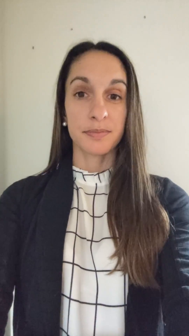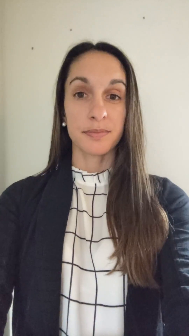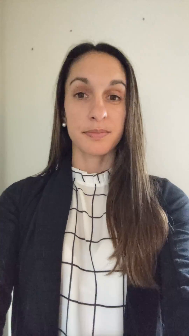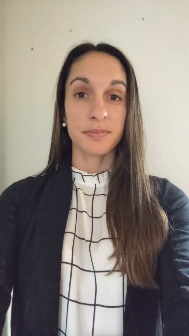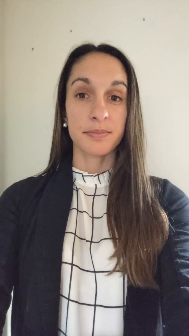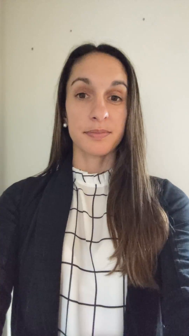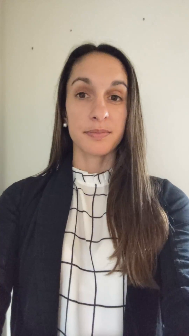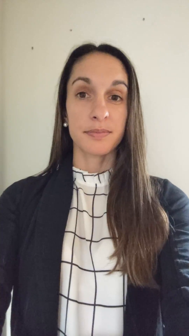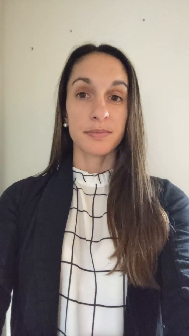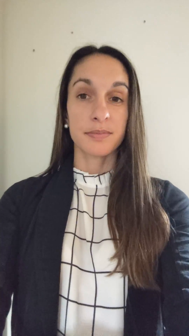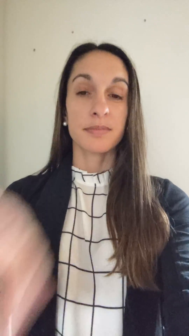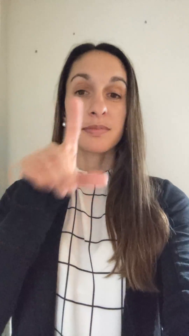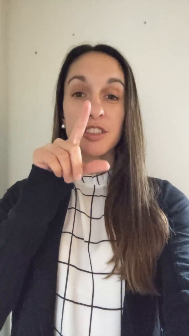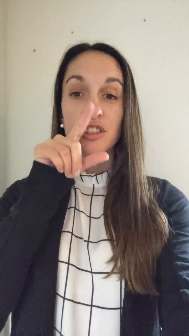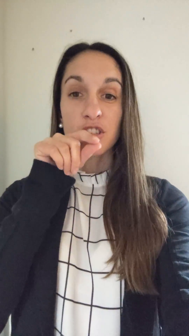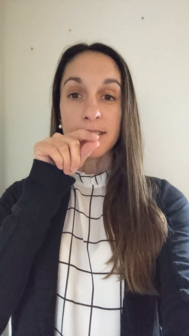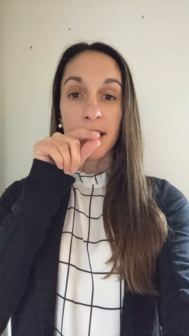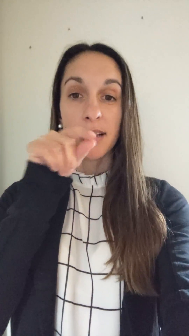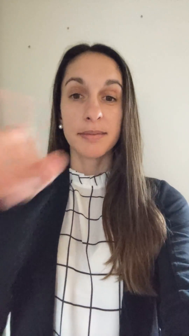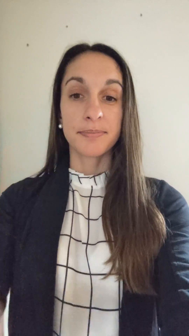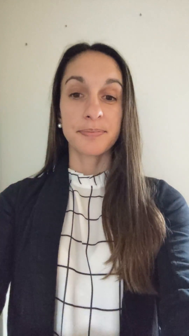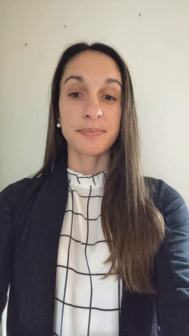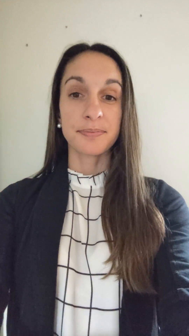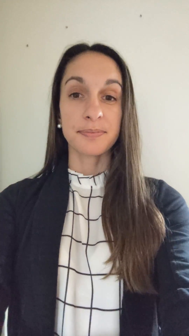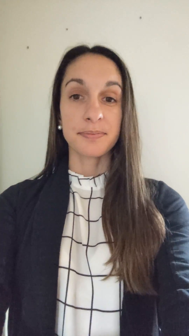chicken